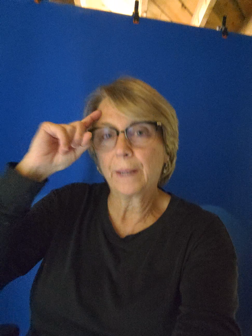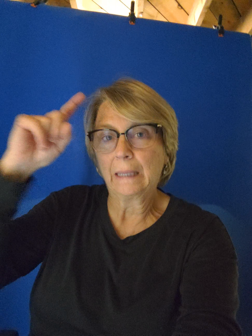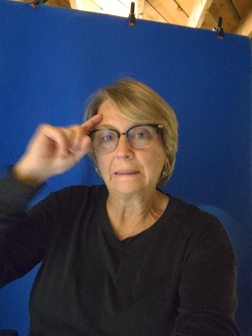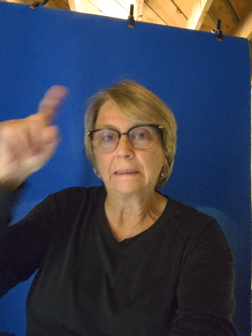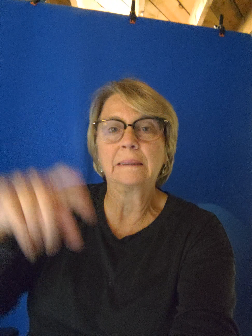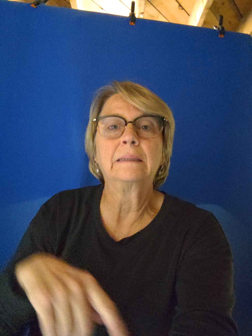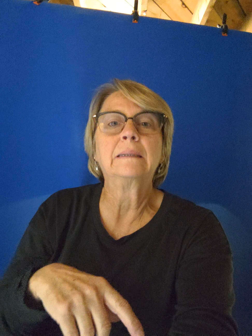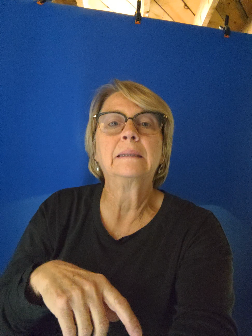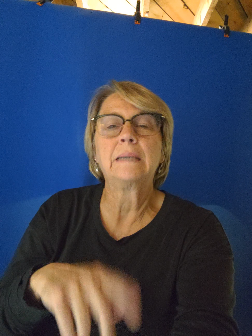penny